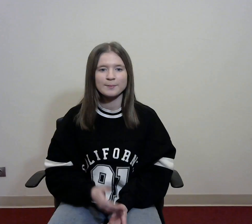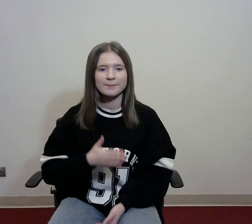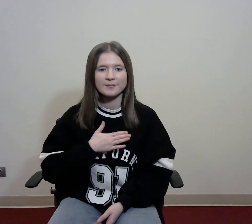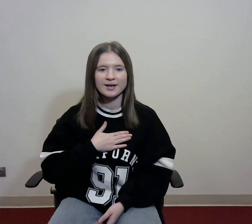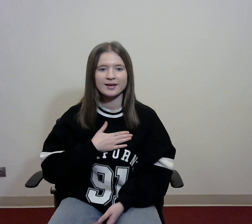mən